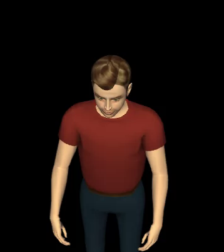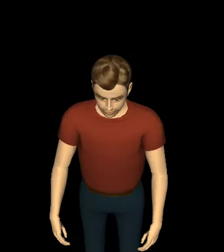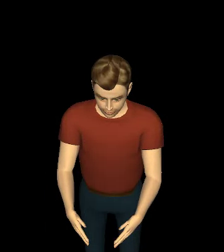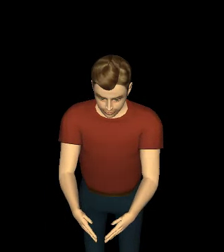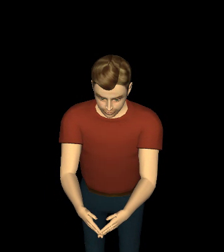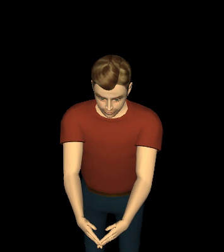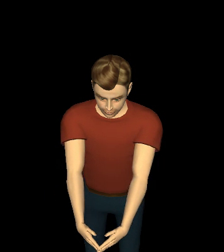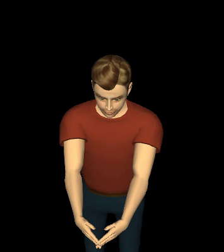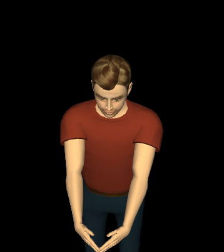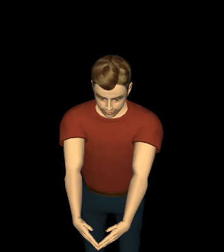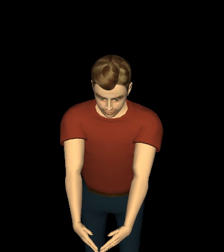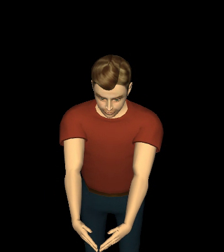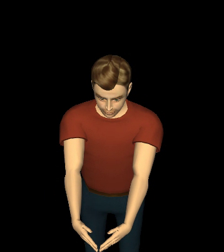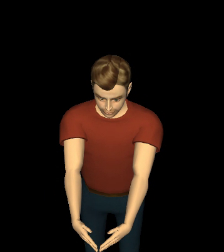قارب